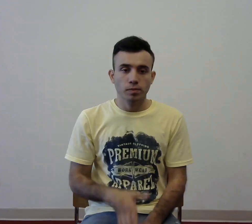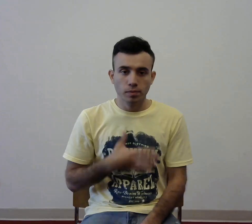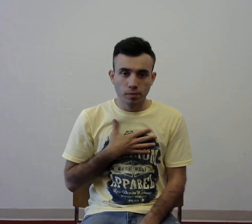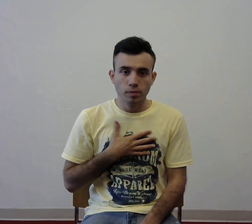mən